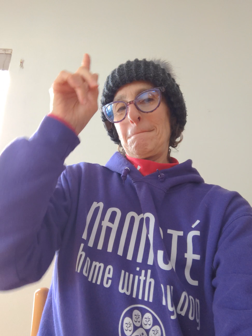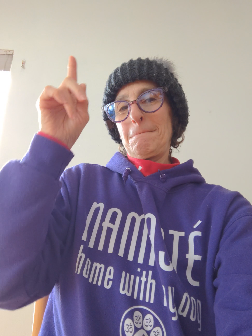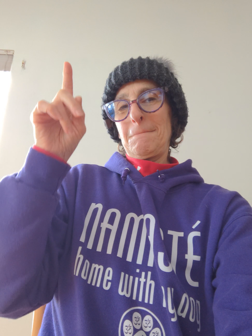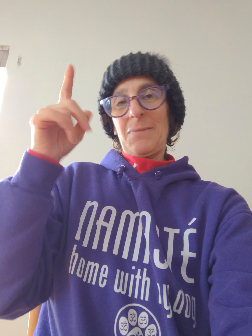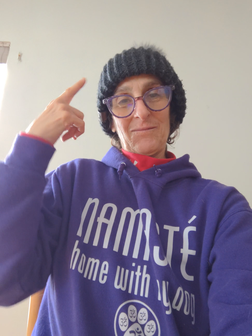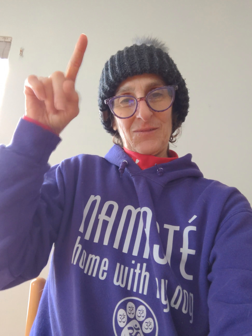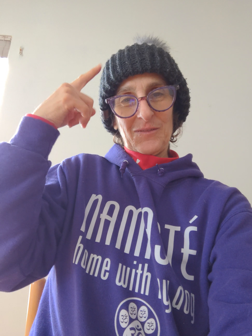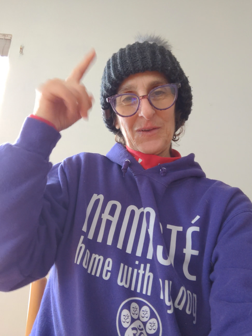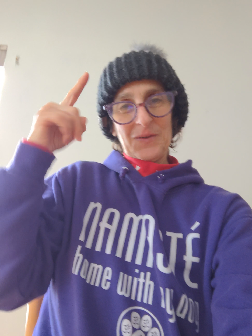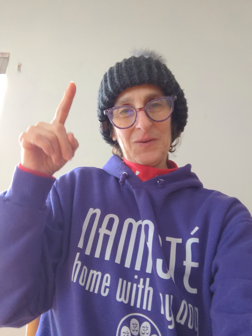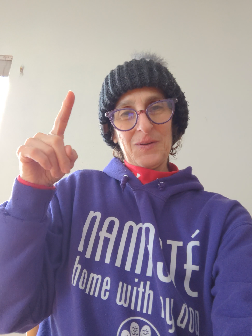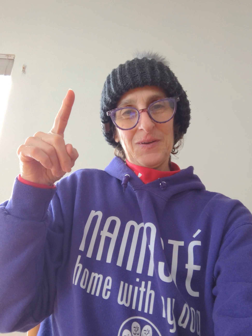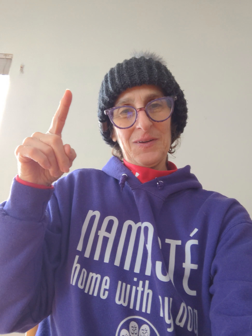for